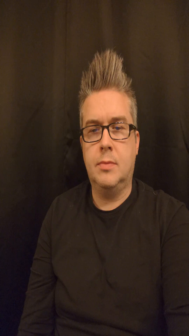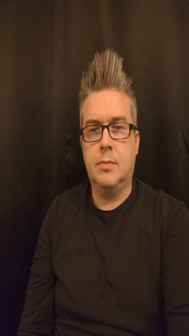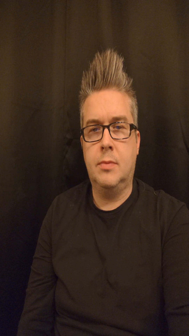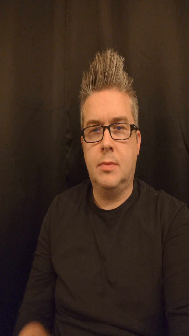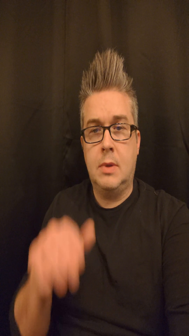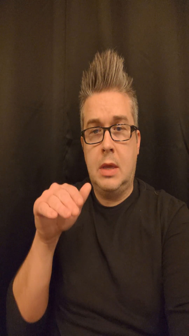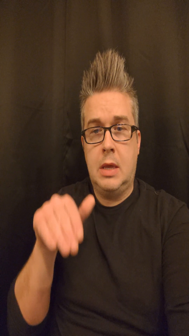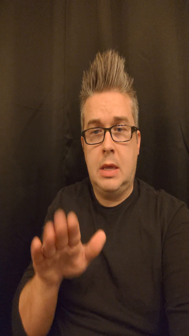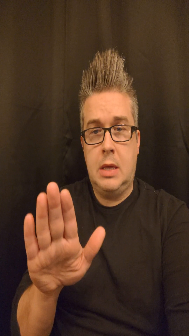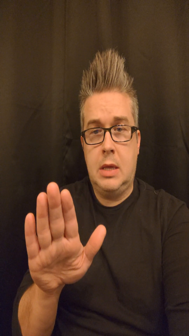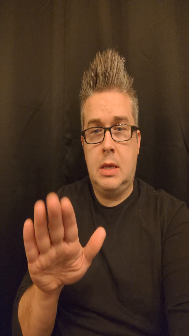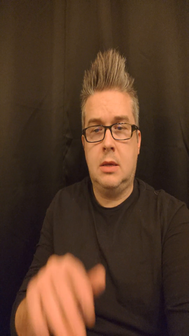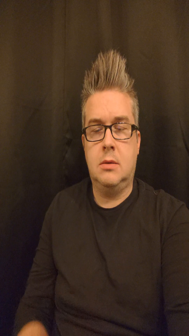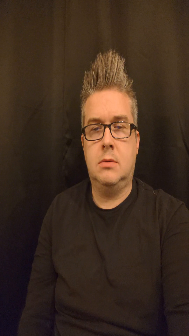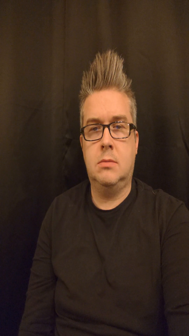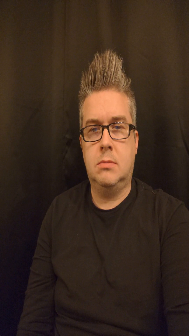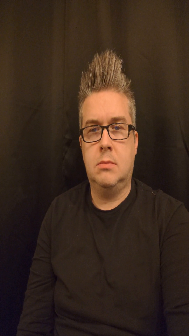into